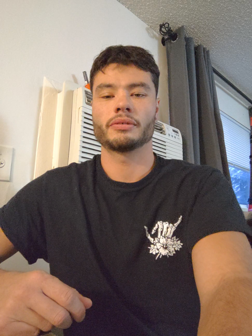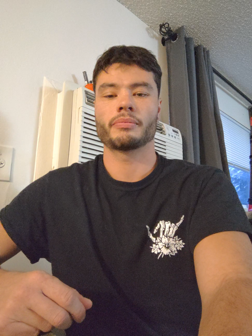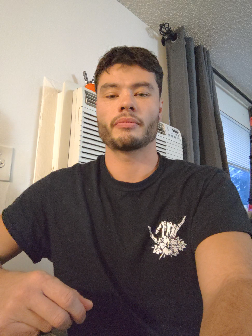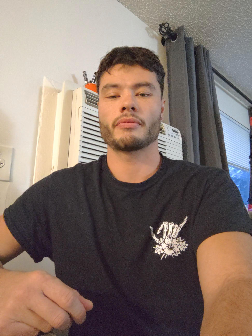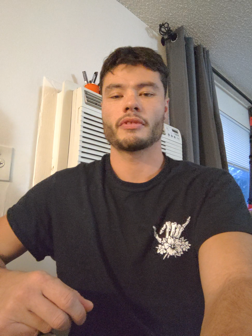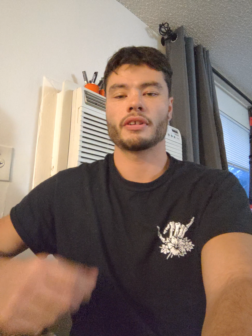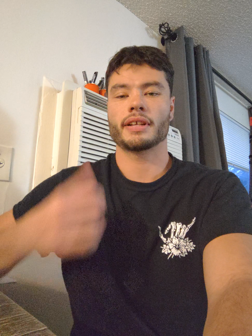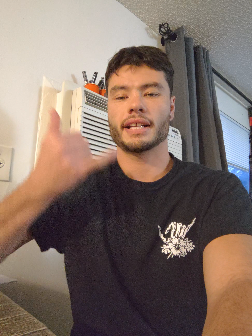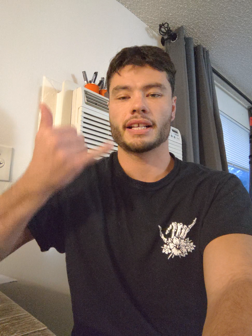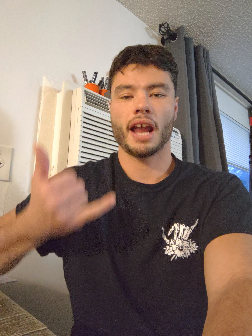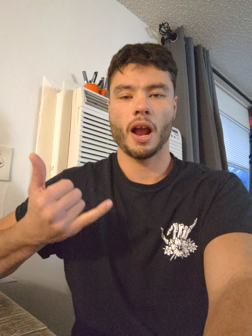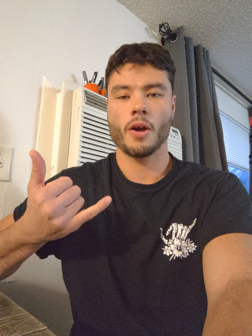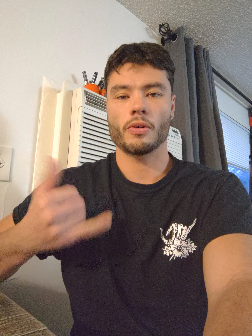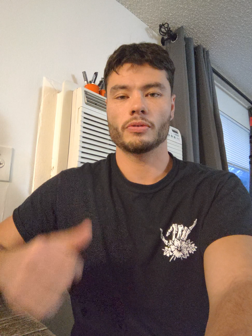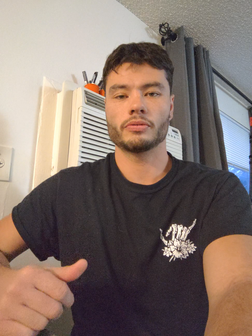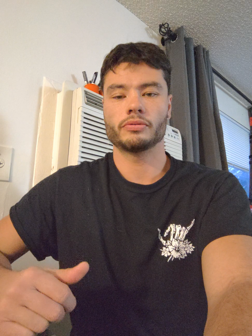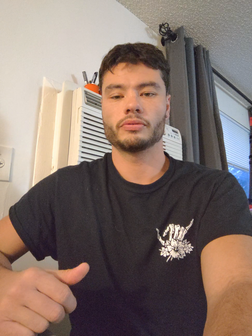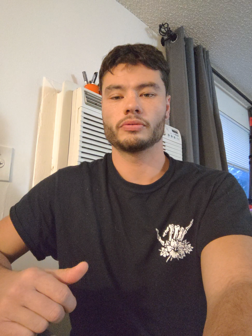now